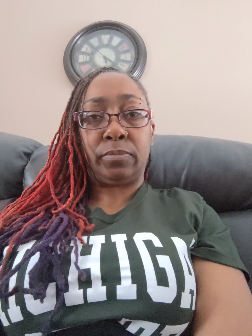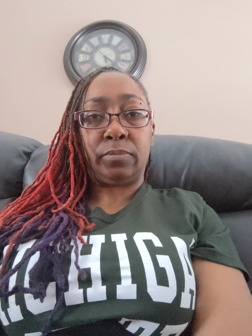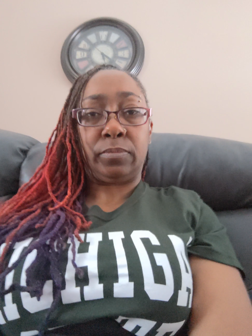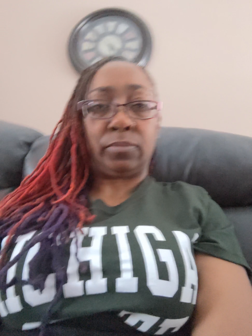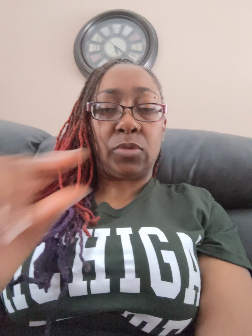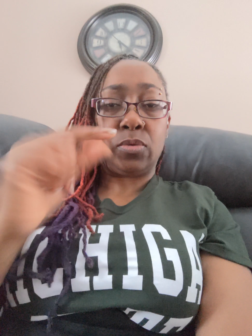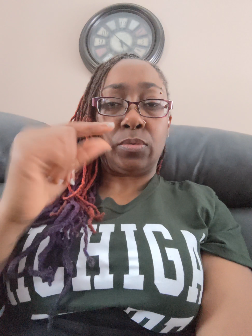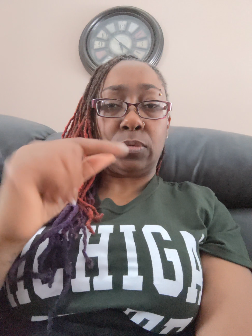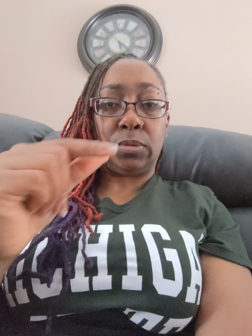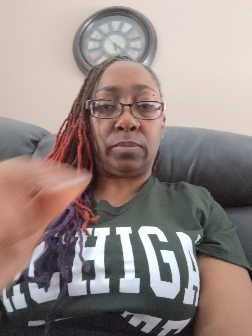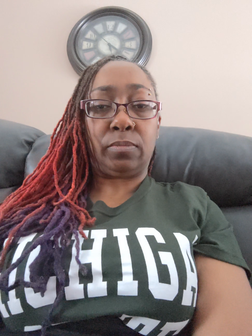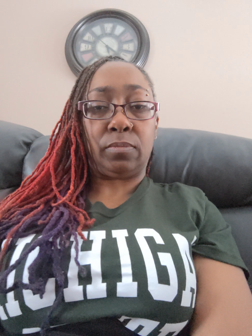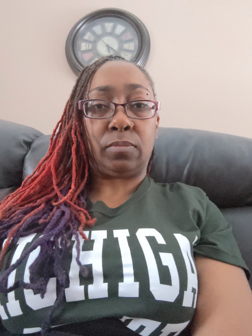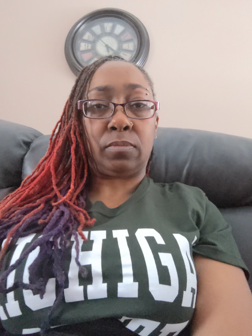green